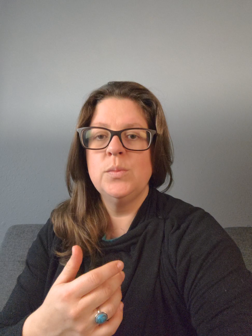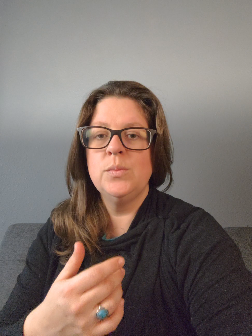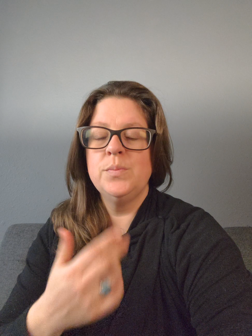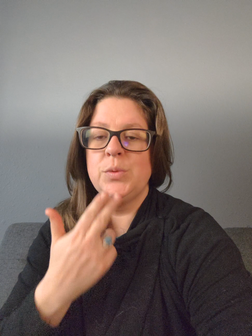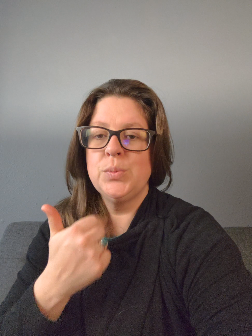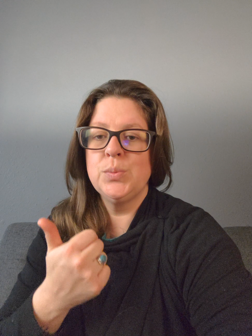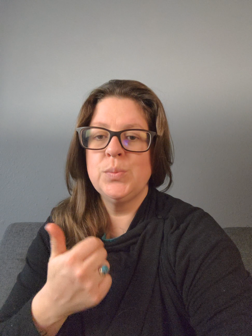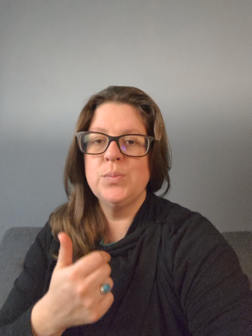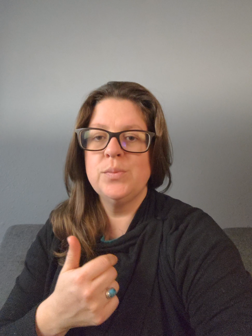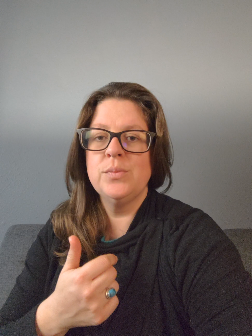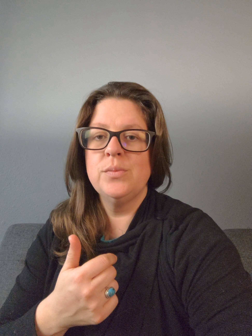cute